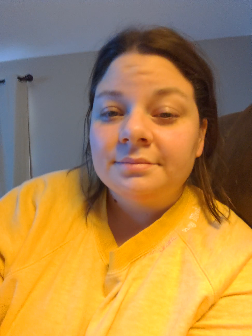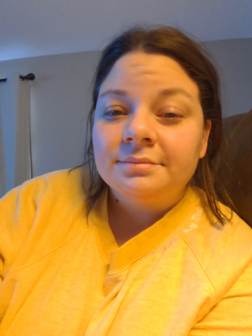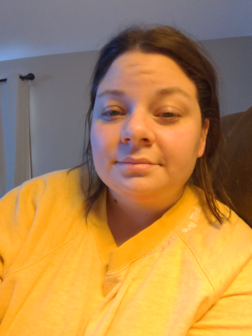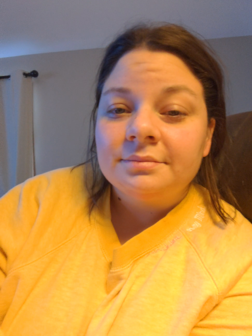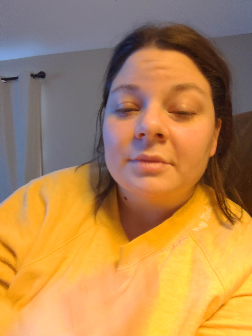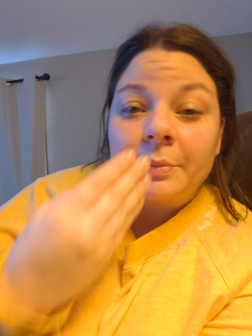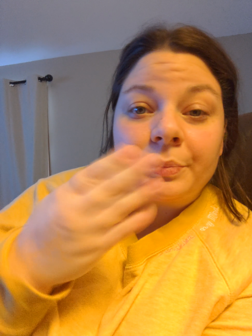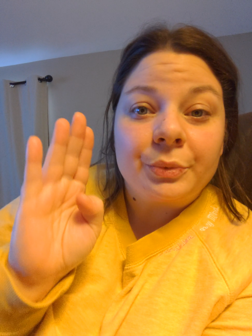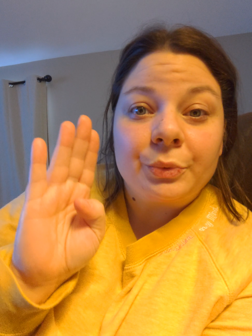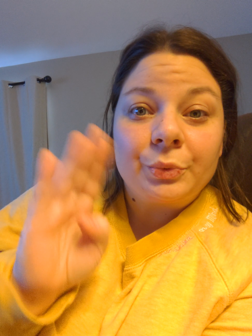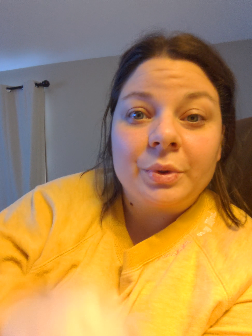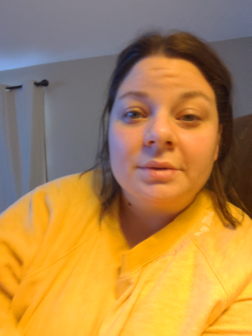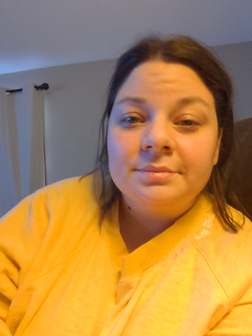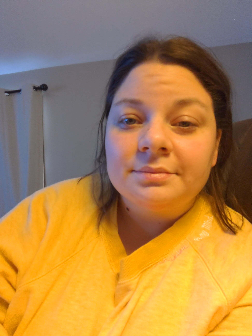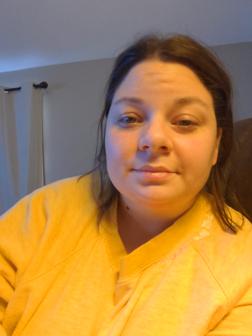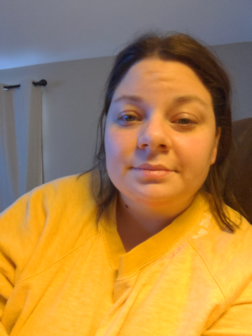blue